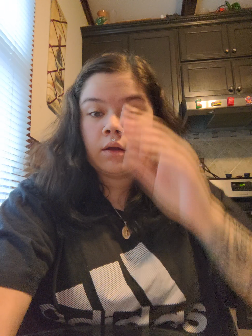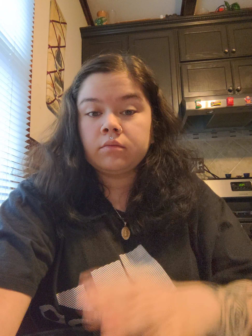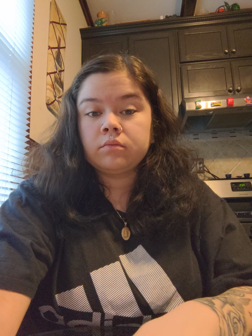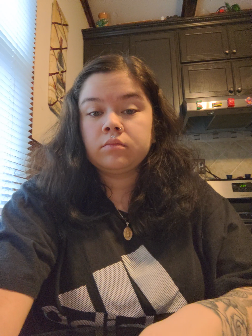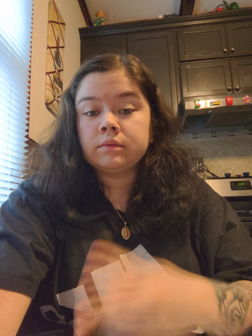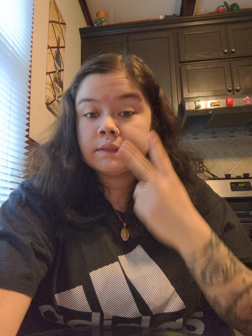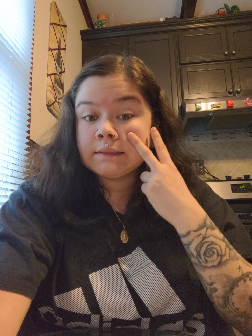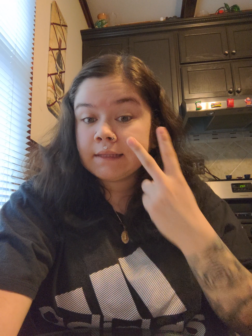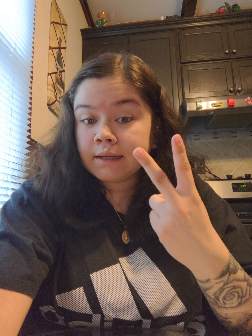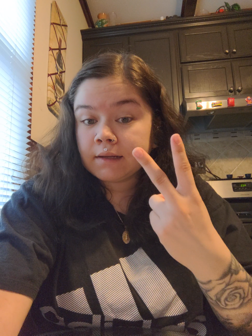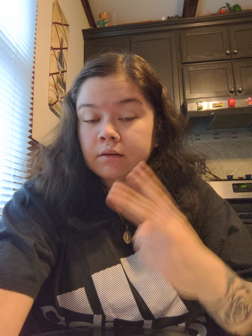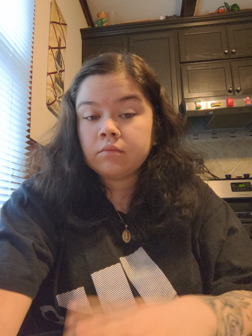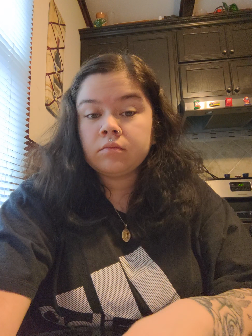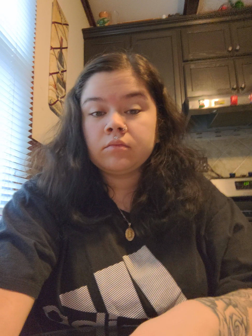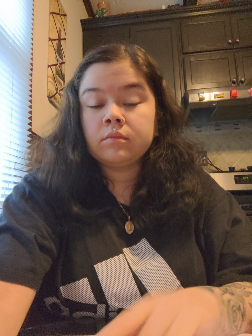see